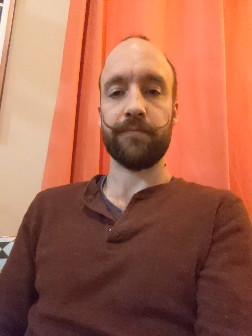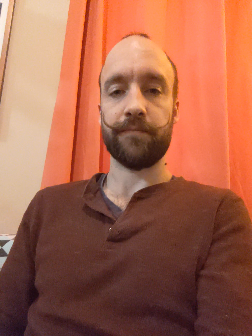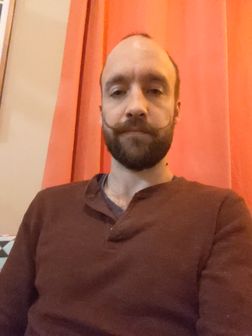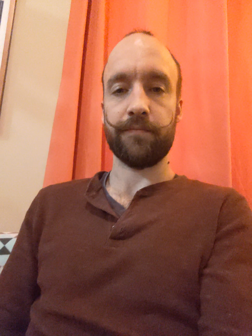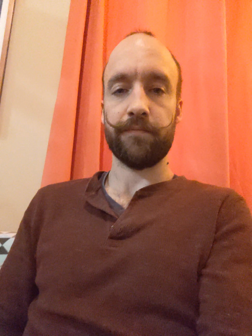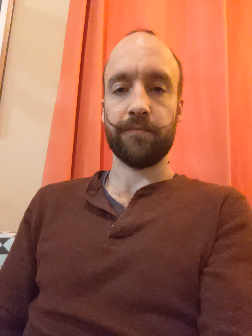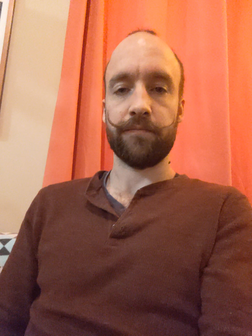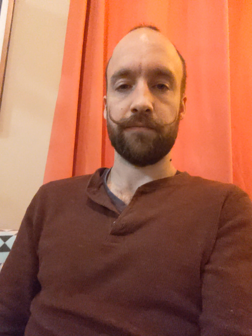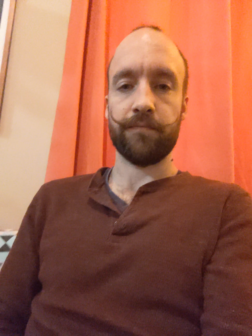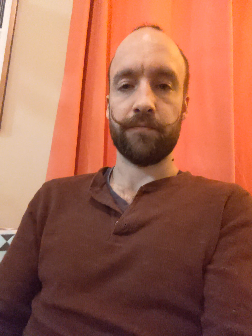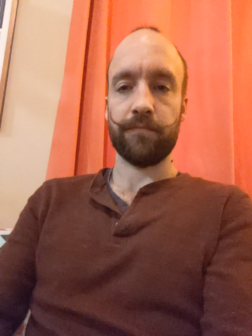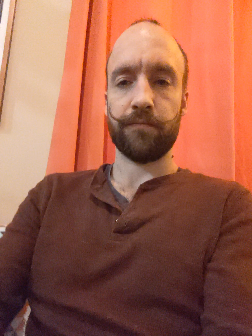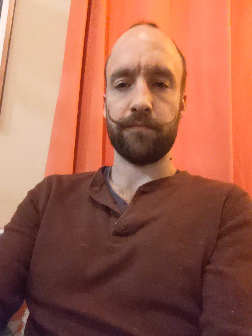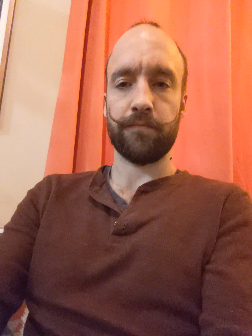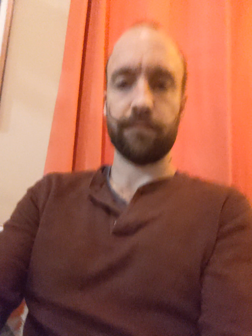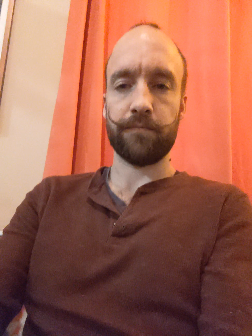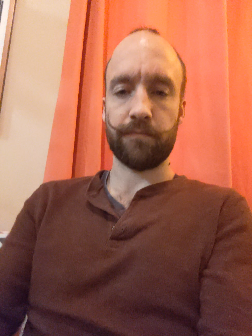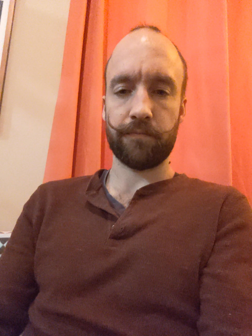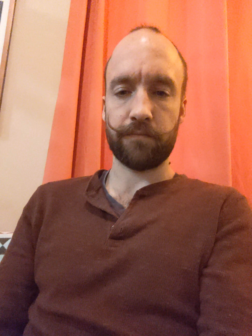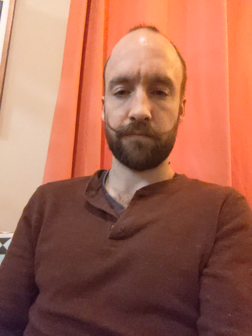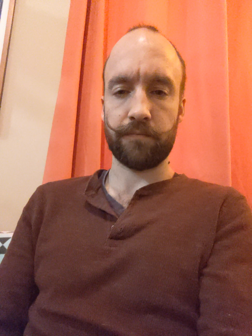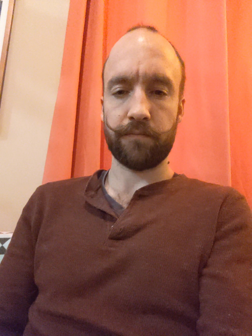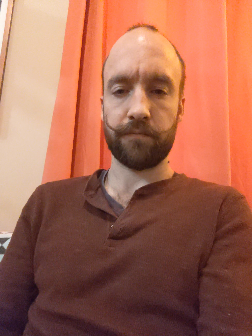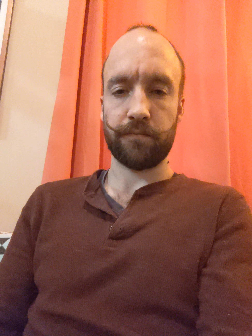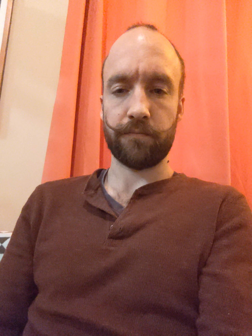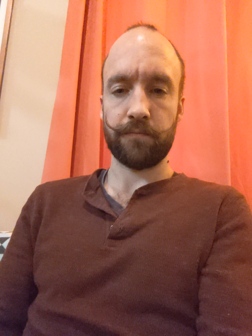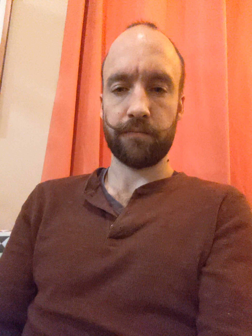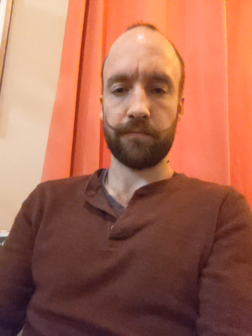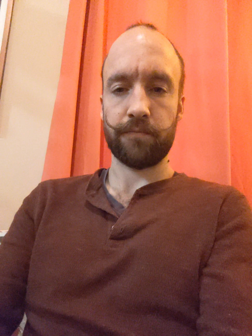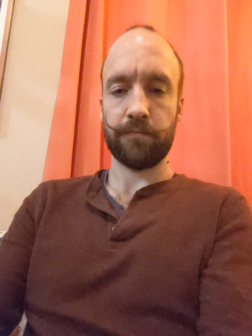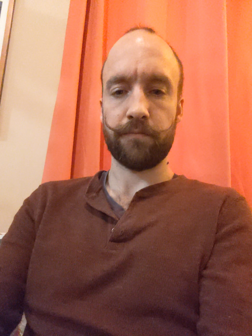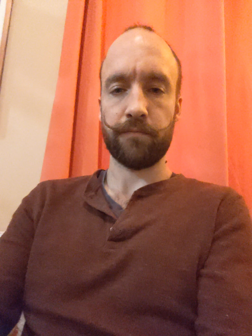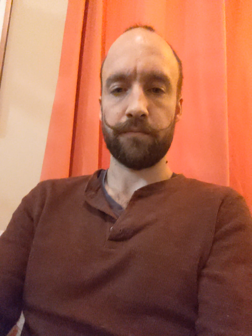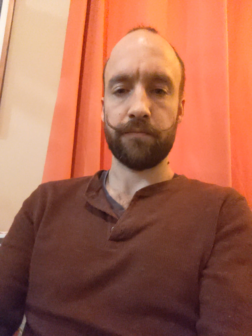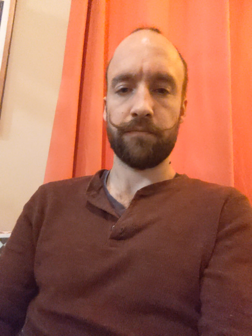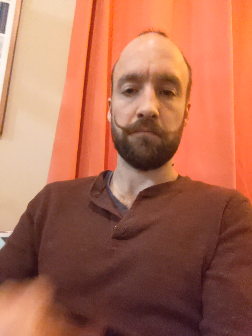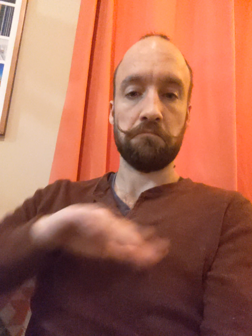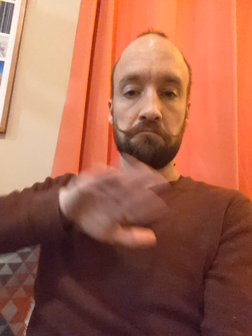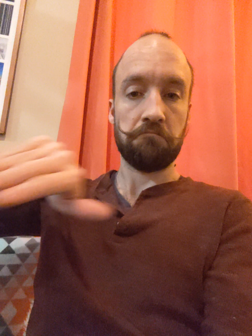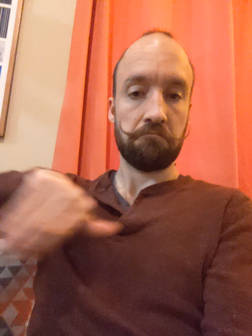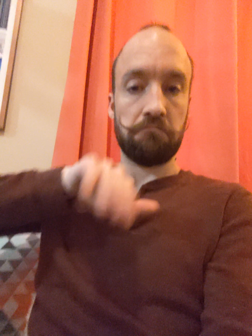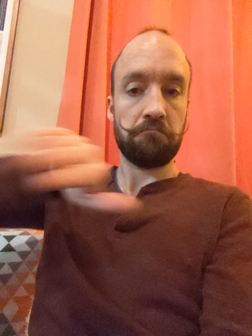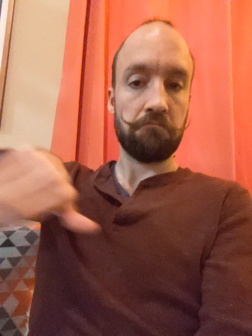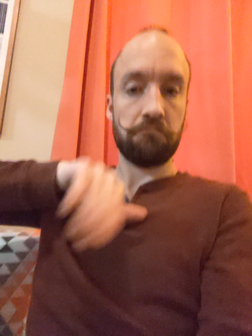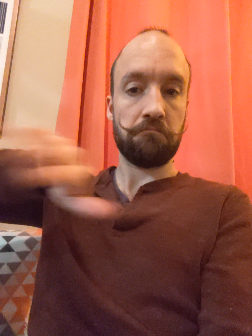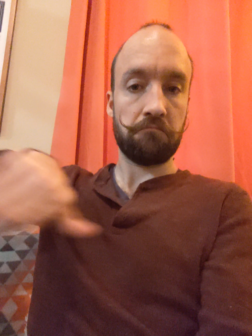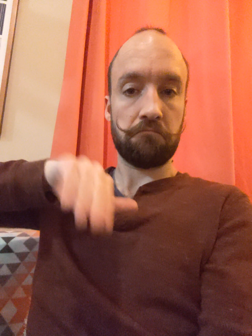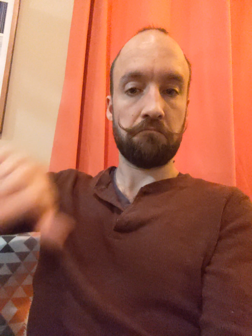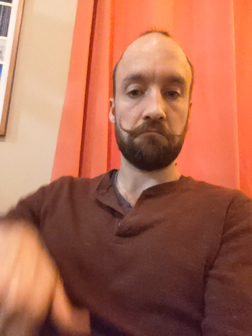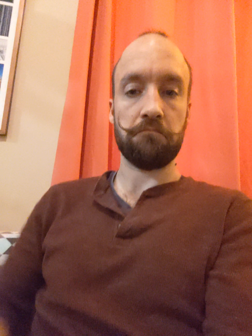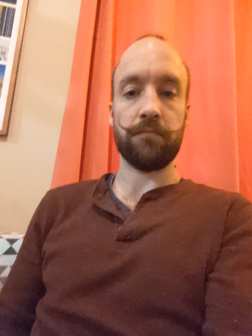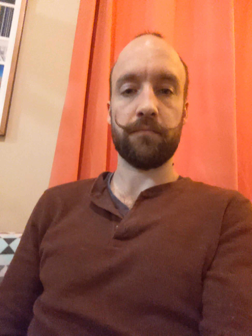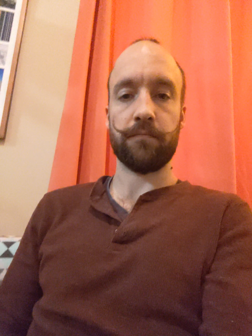pool